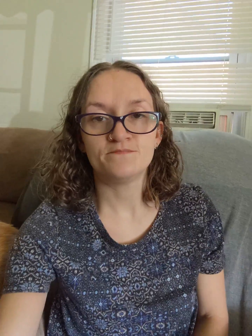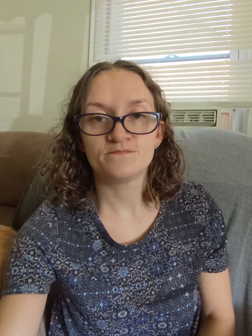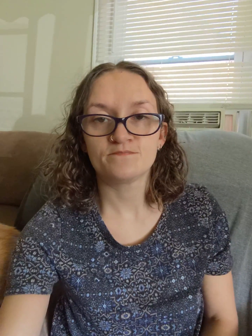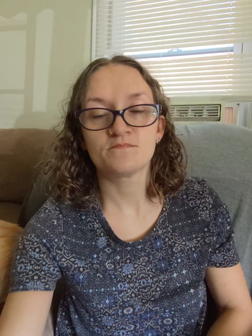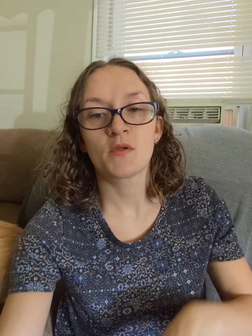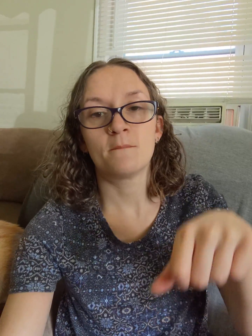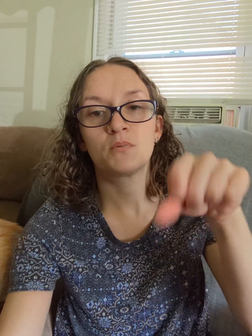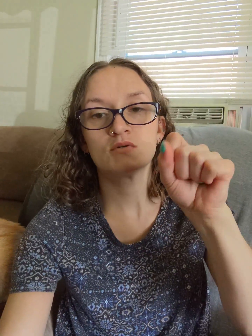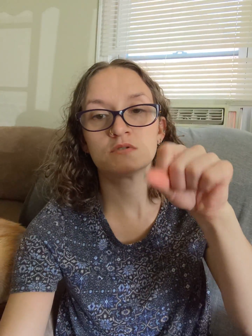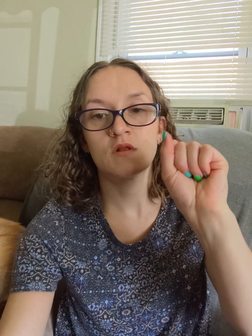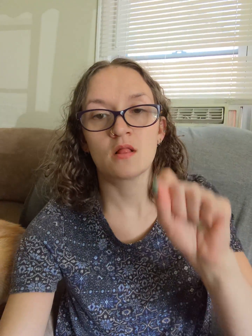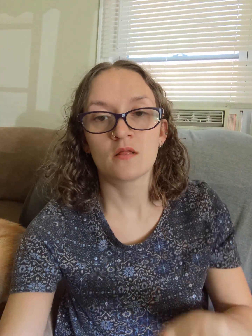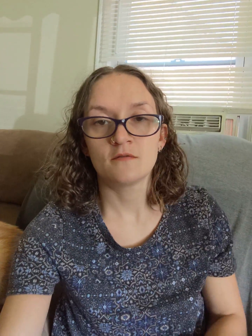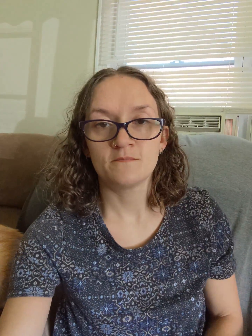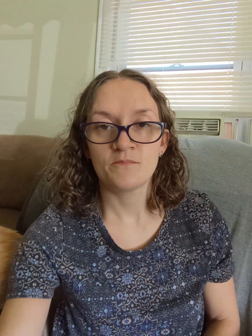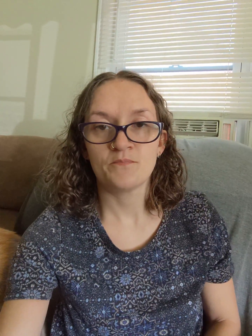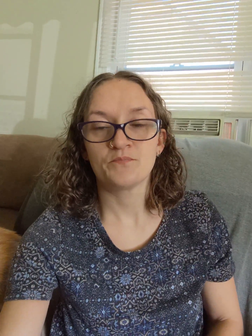motorcycle